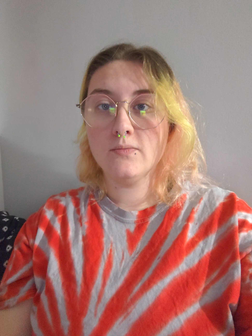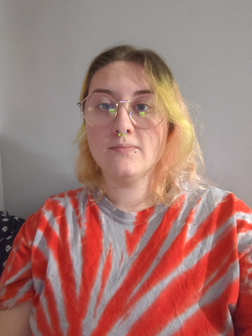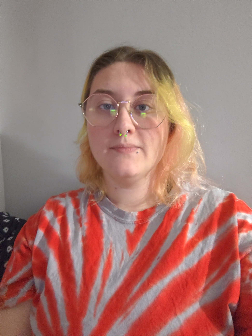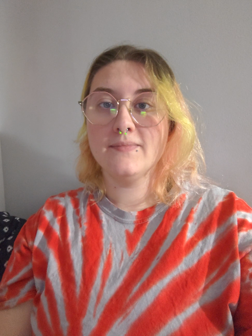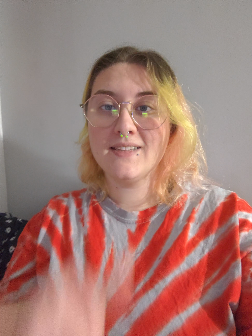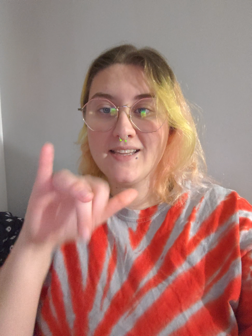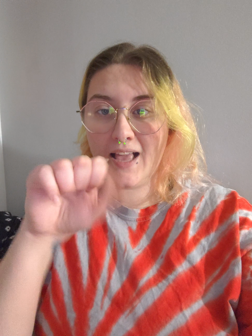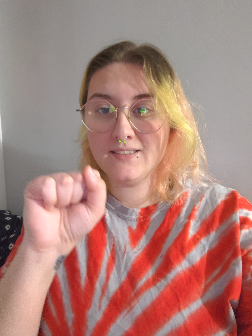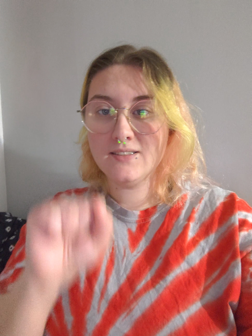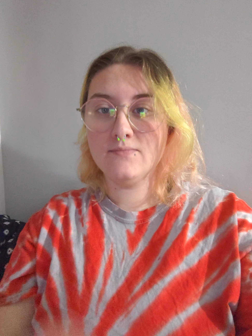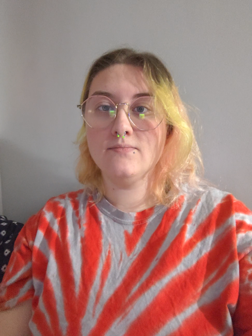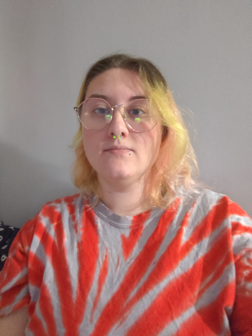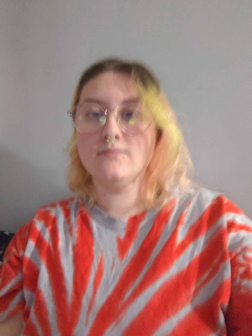yes